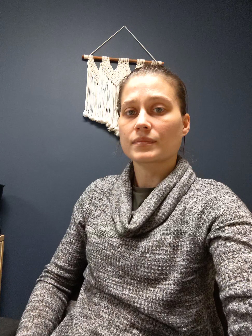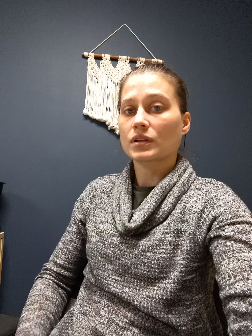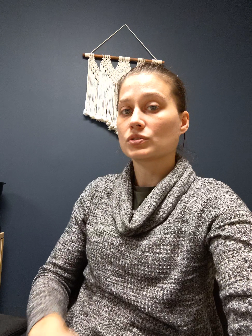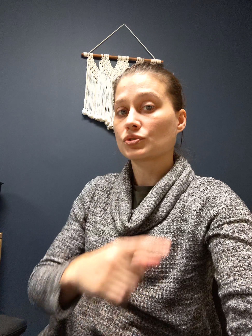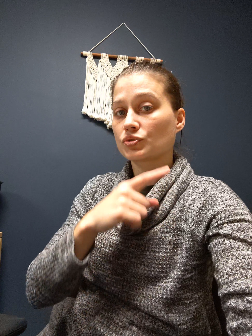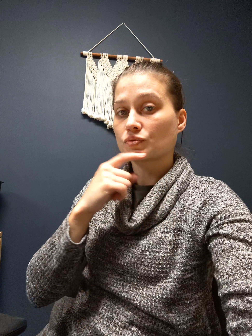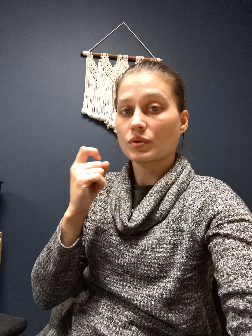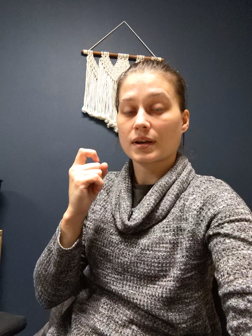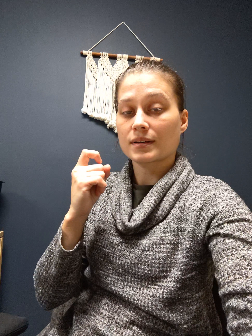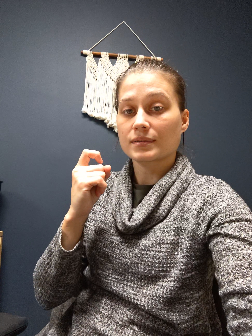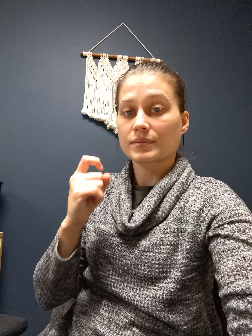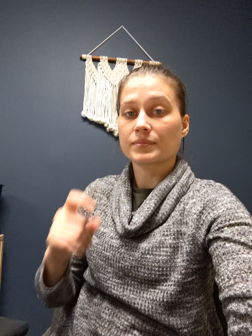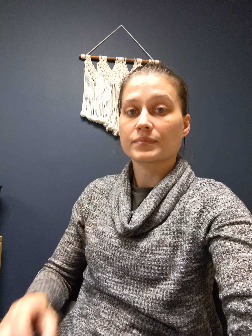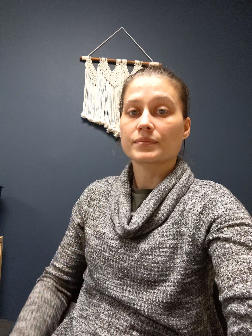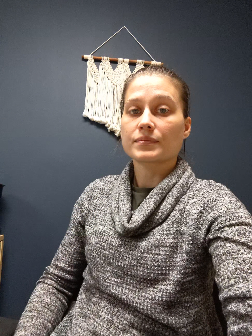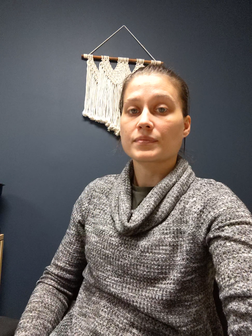dry